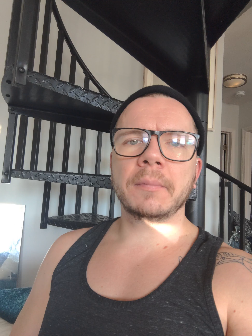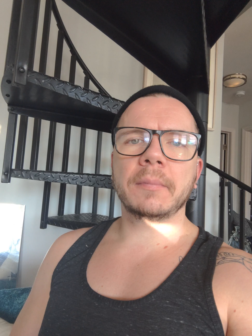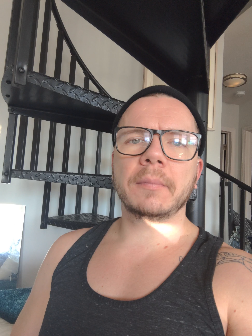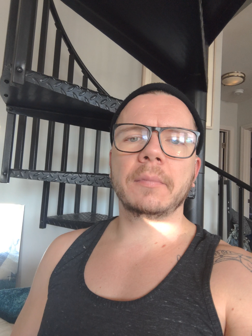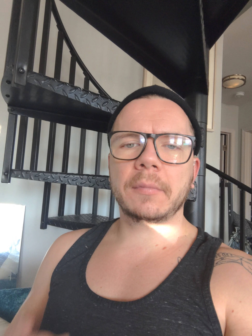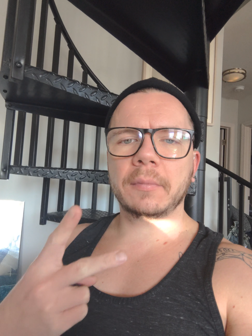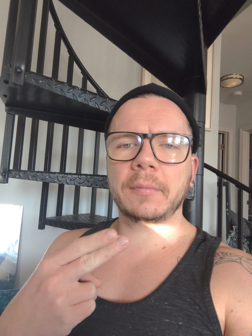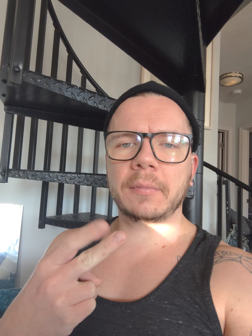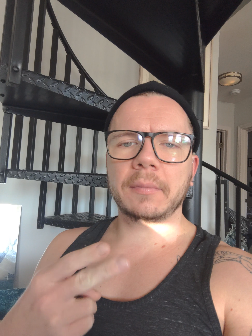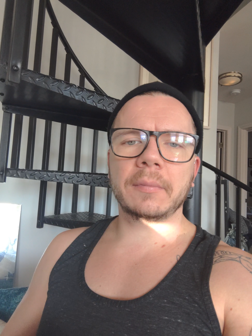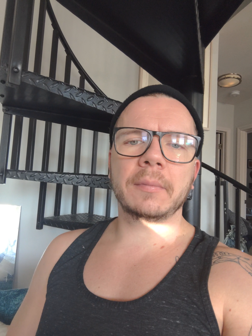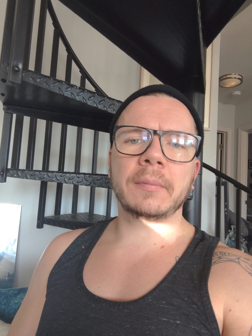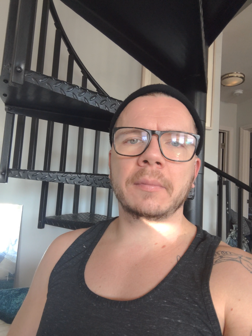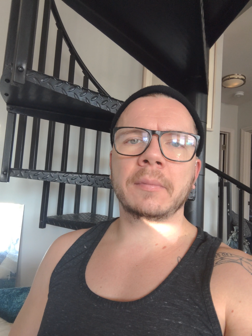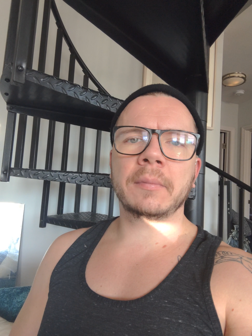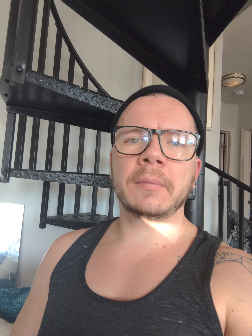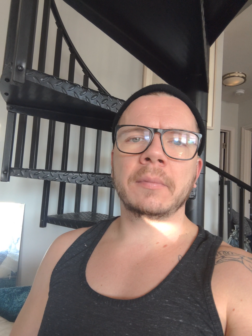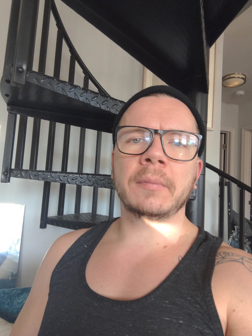scissors